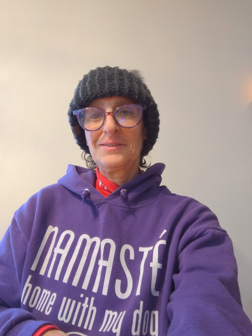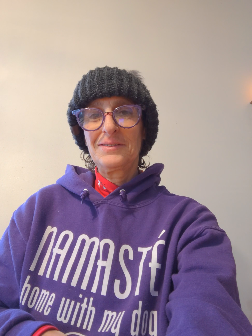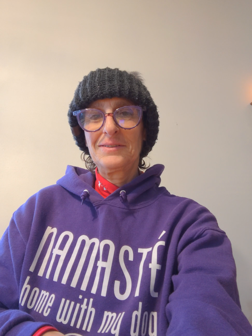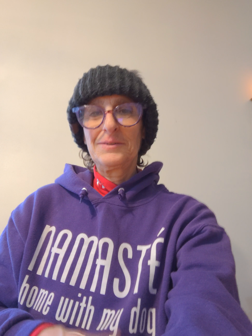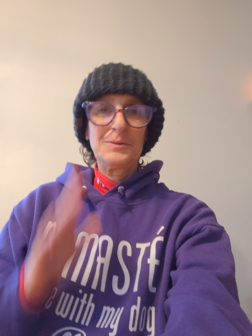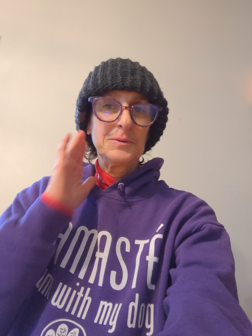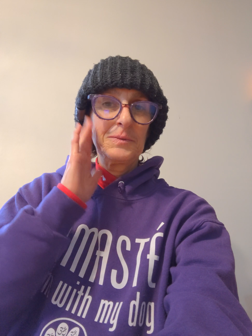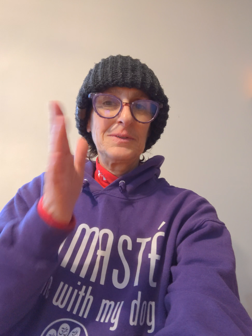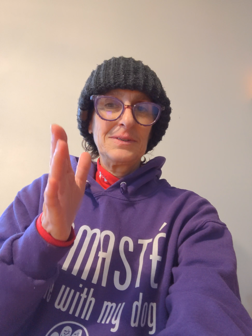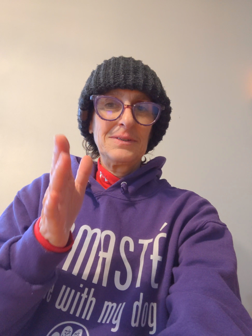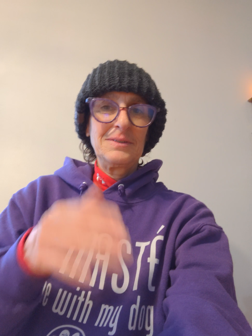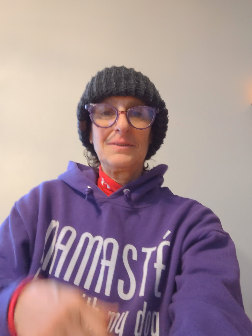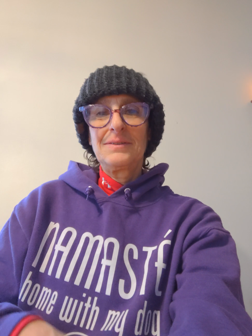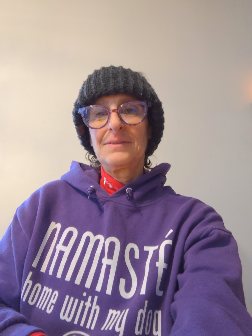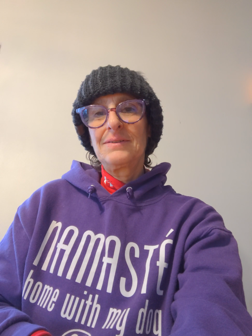will